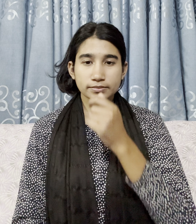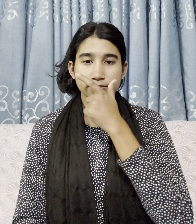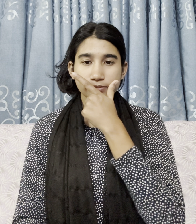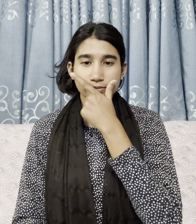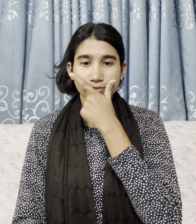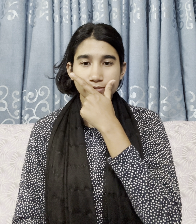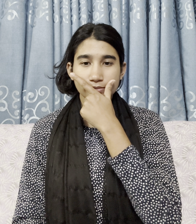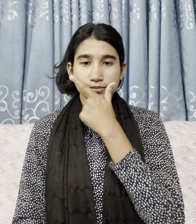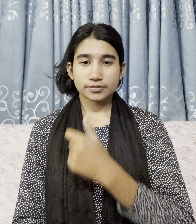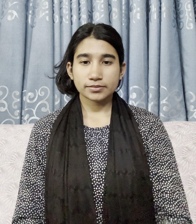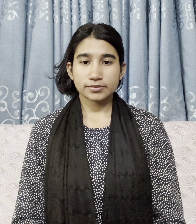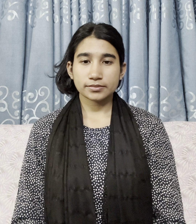বাবা